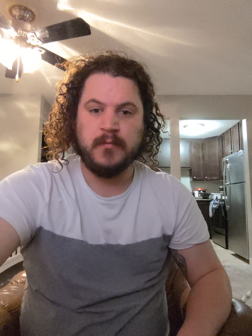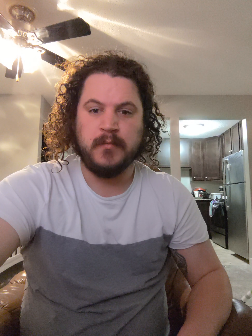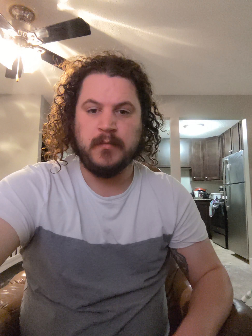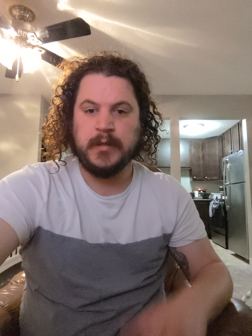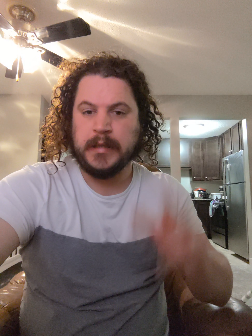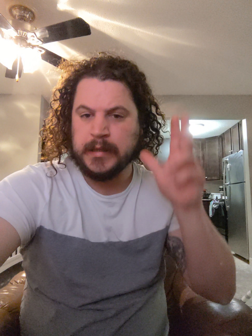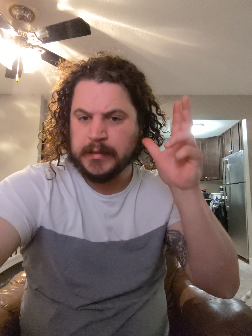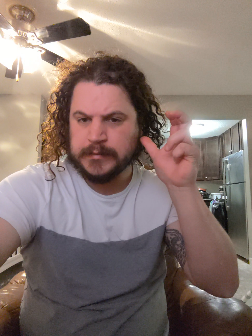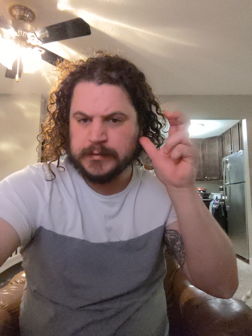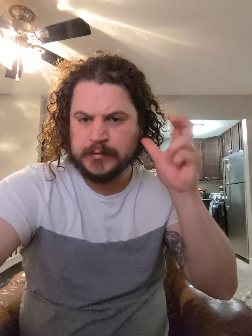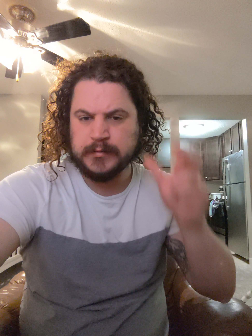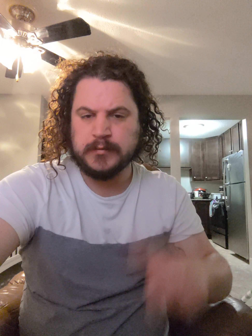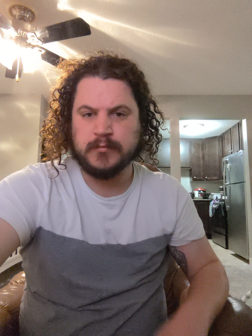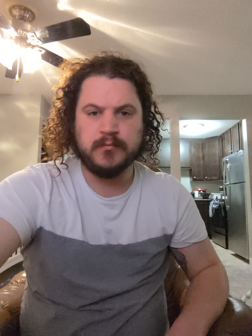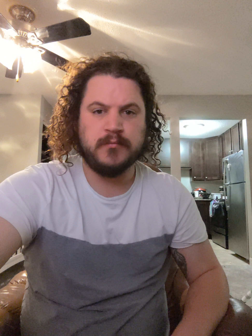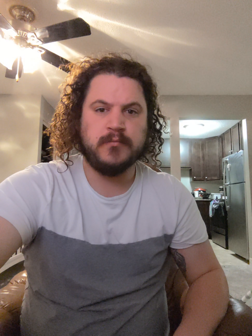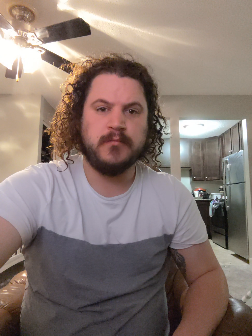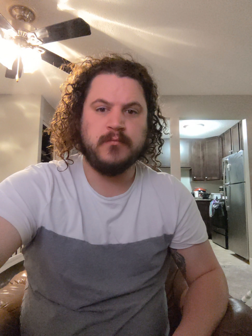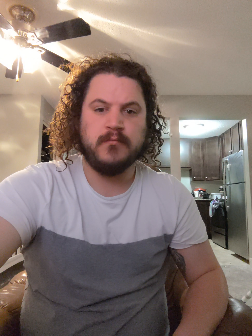listen